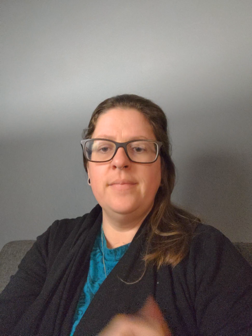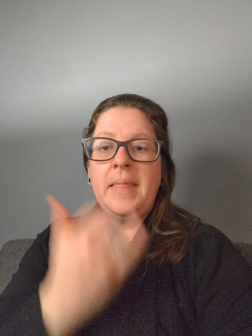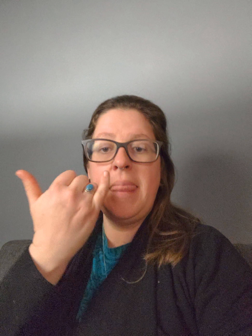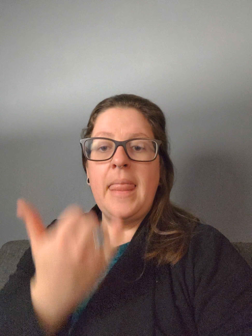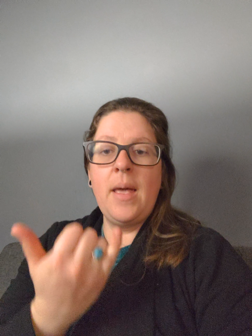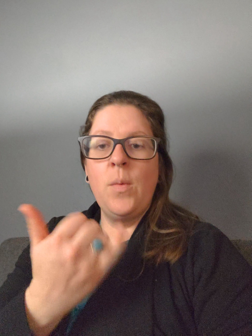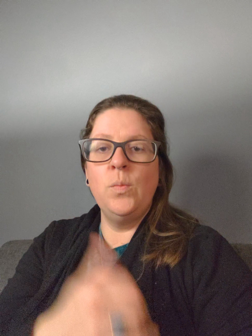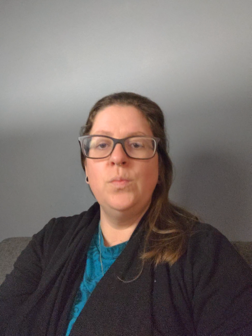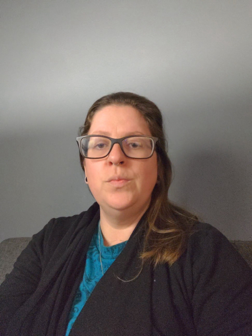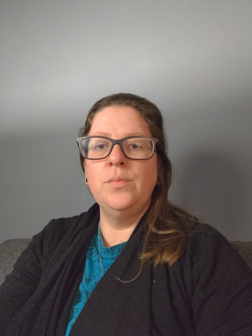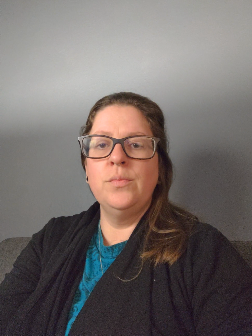now